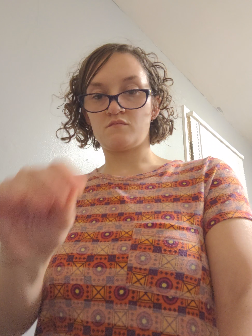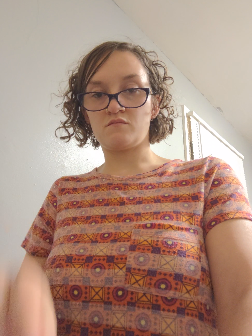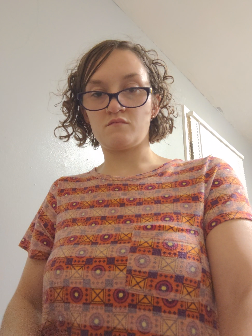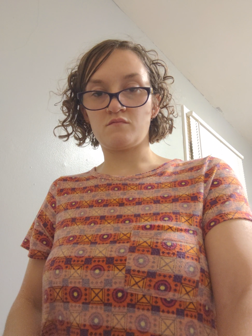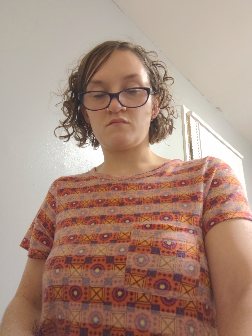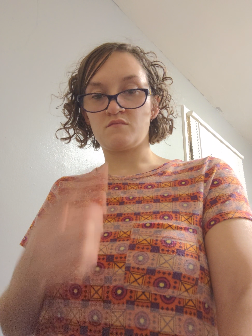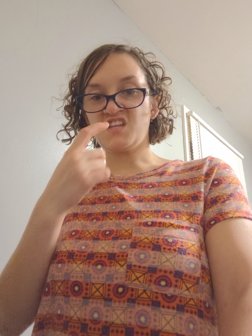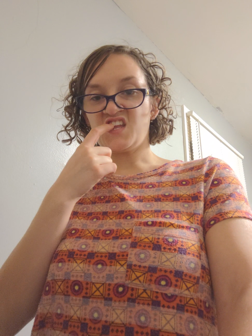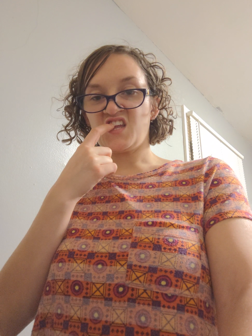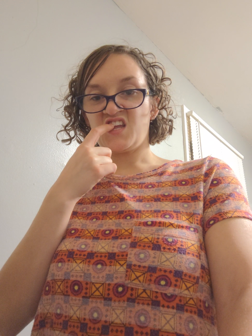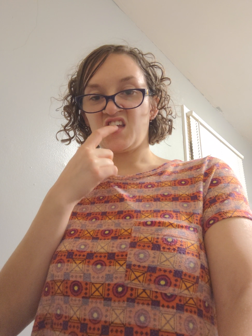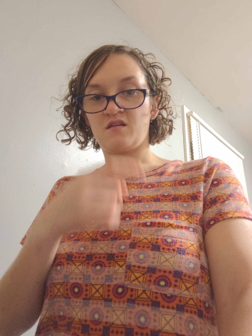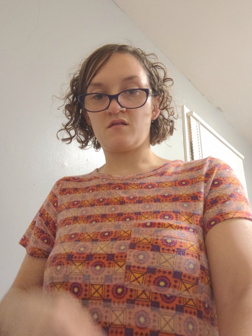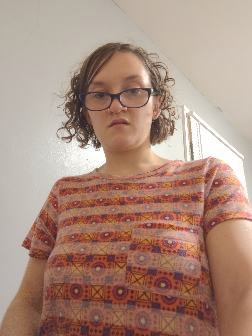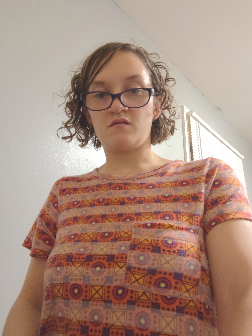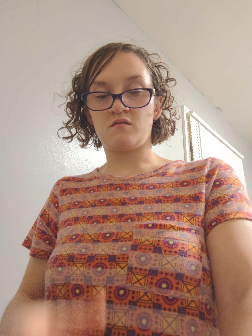tooth